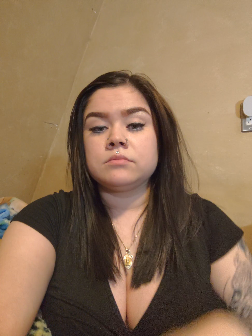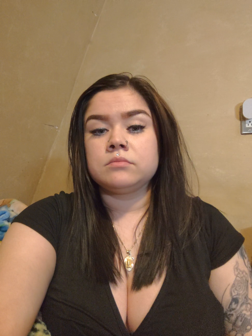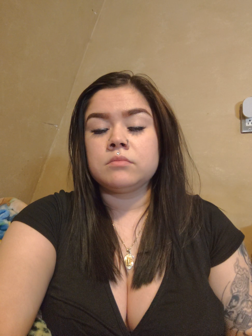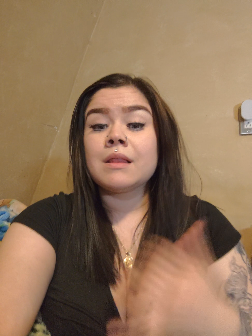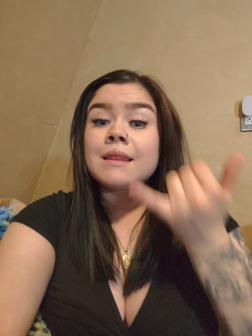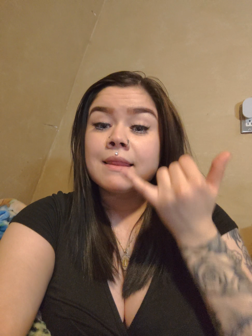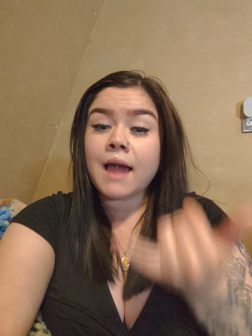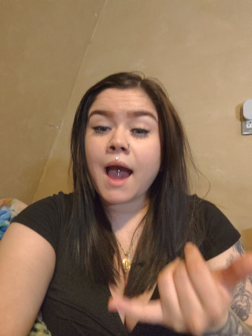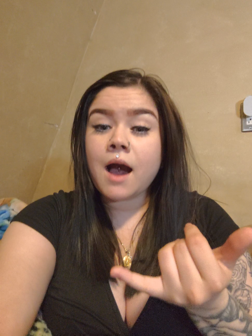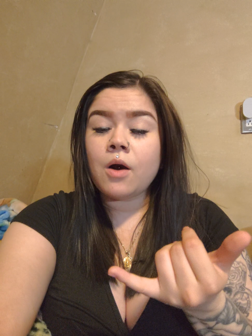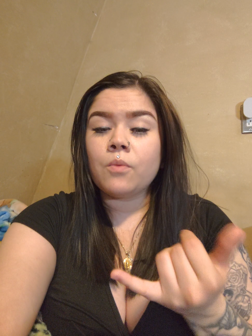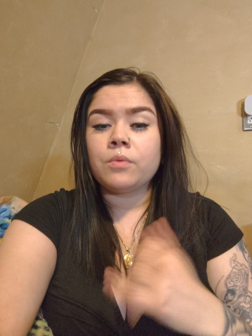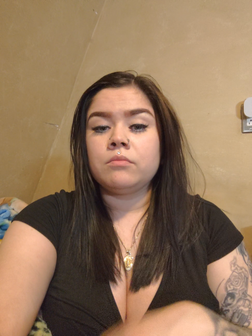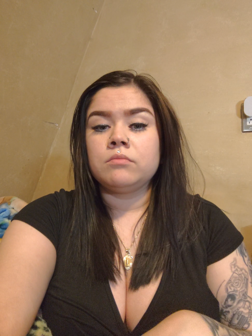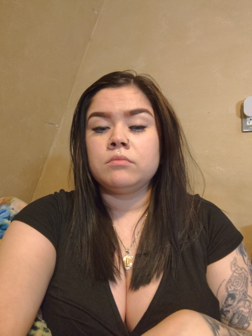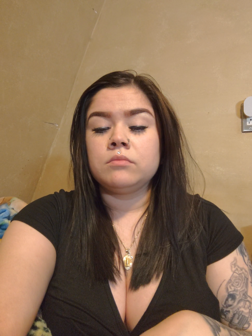now